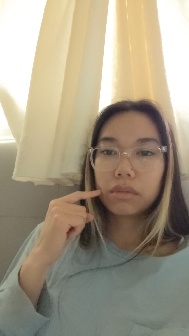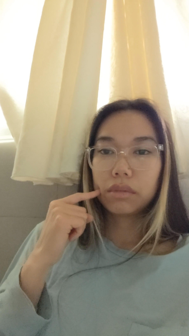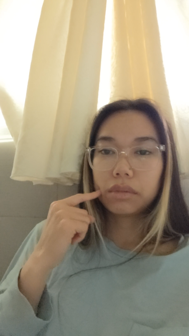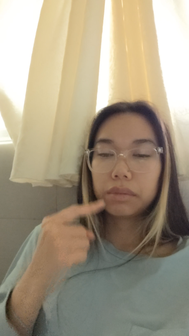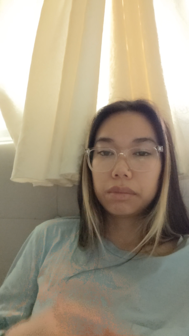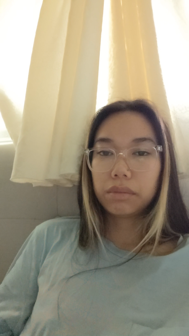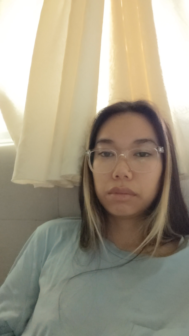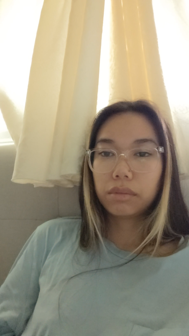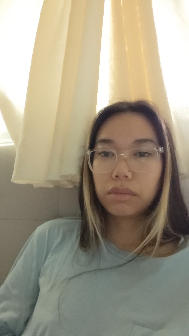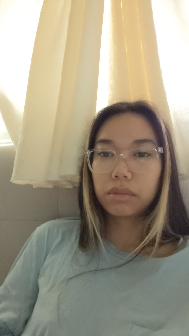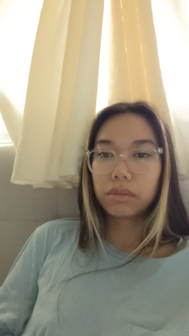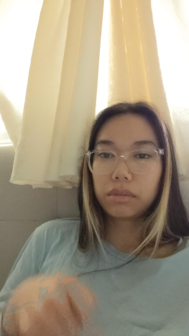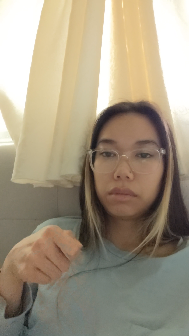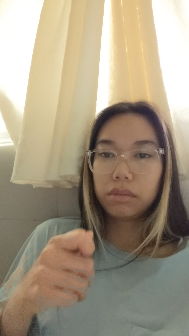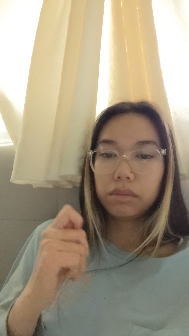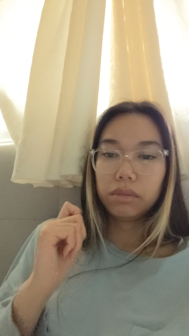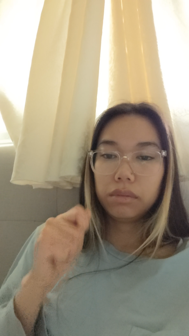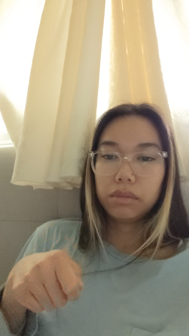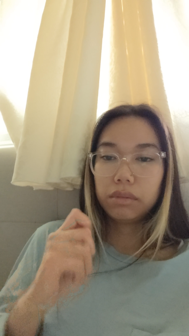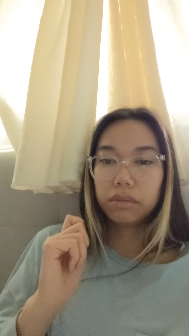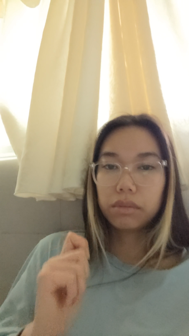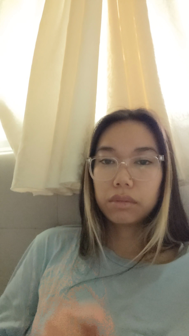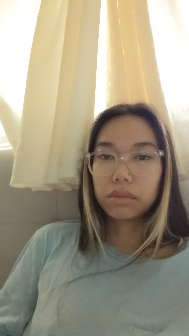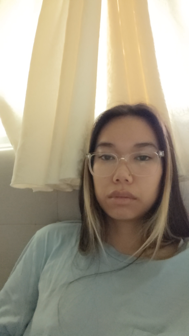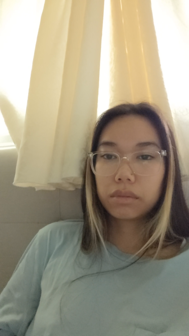shovel